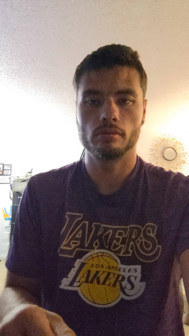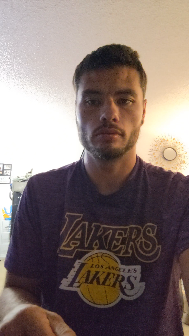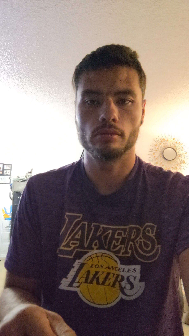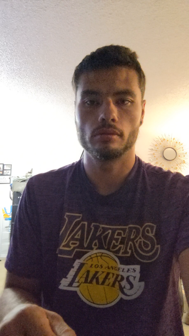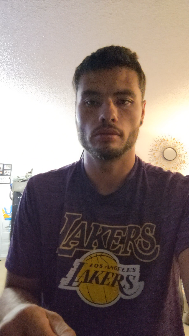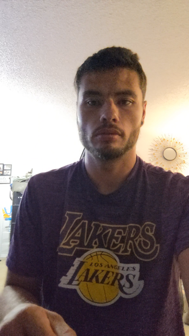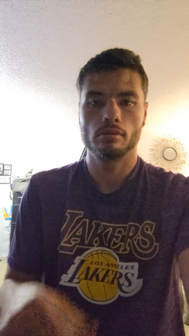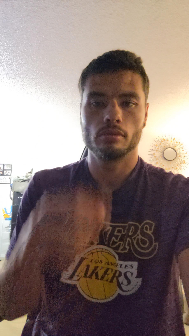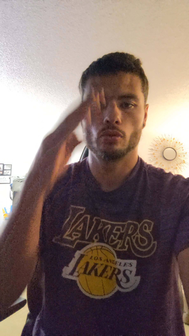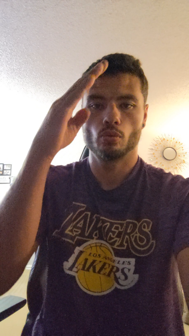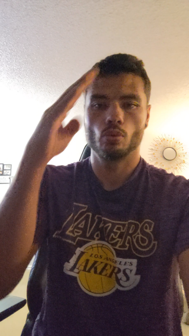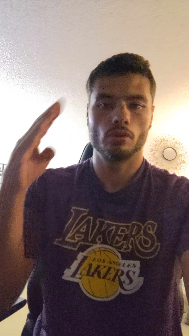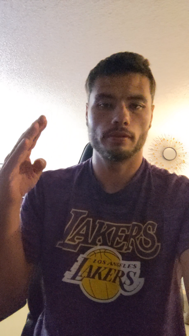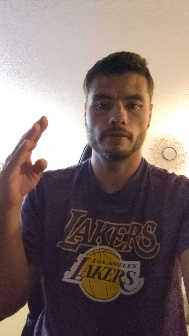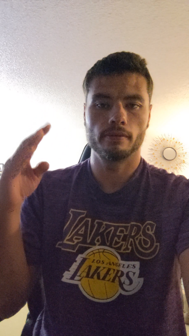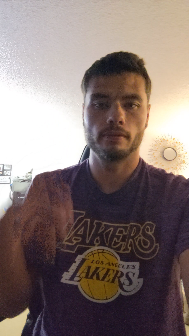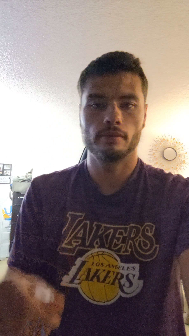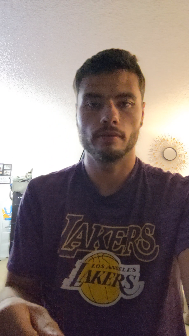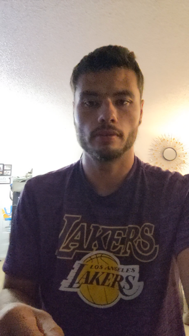roof